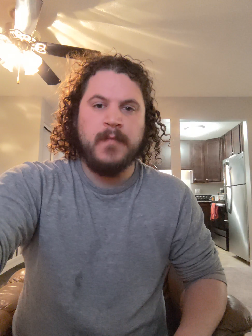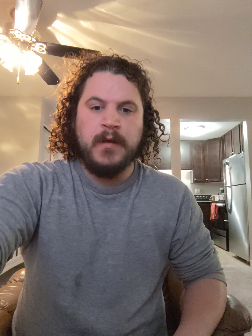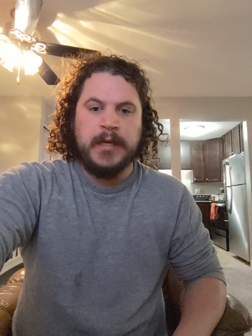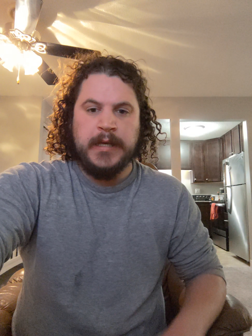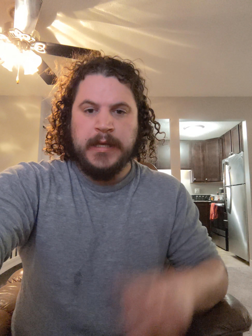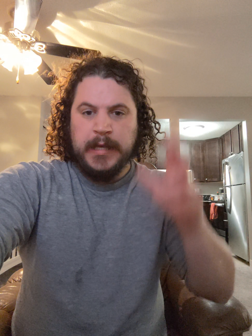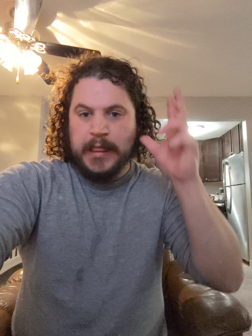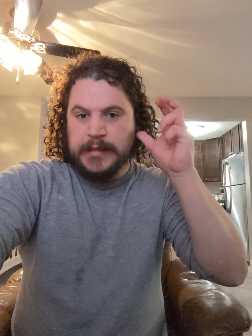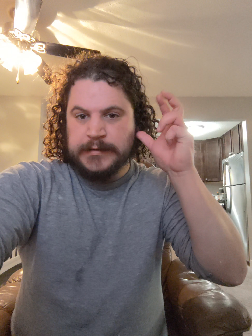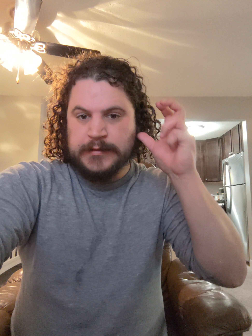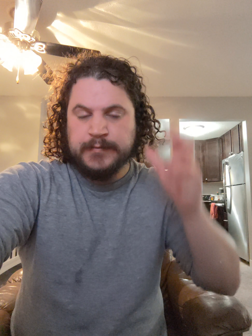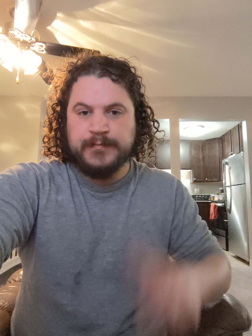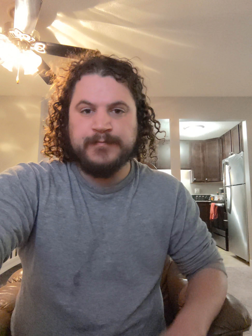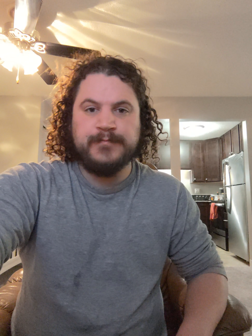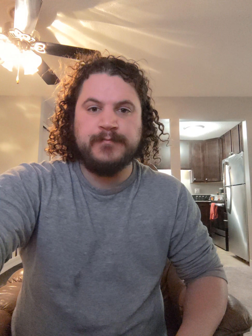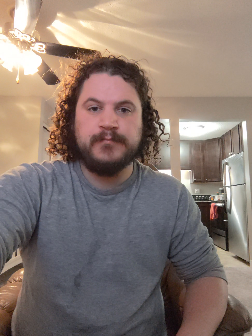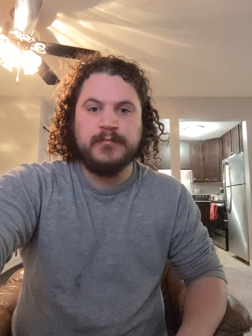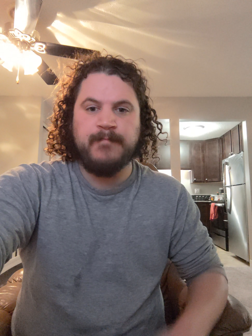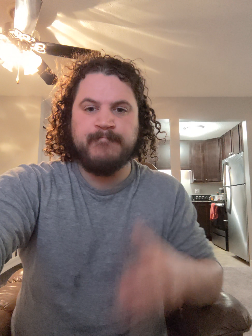listen